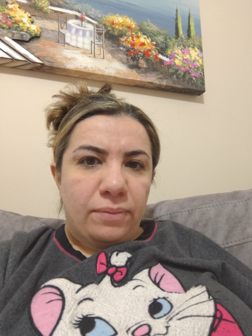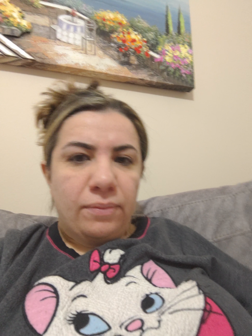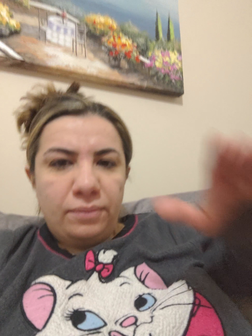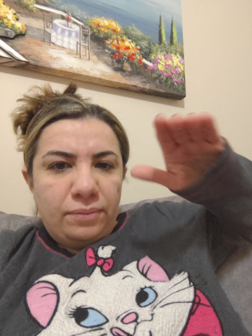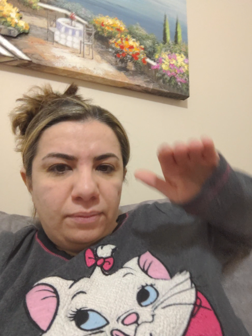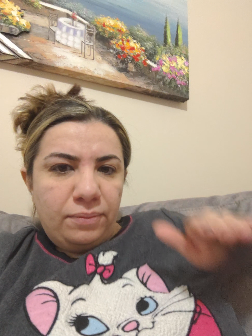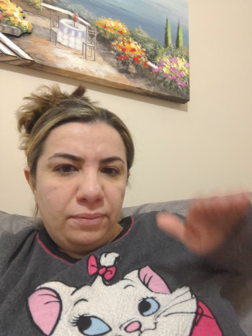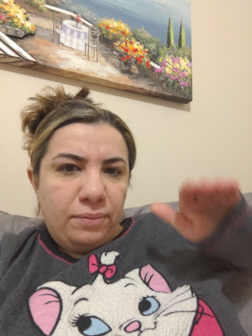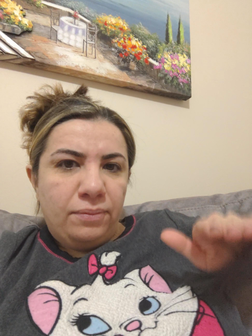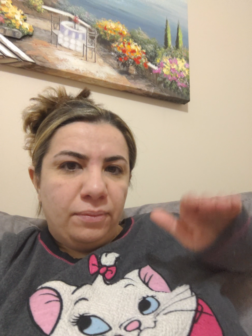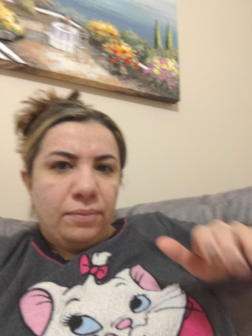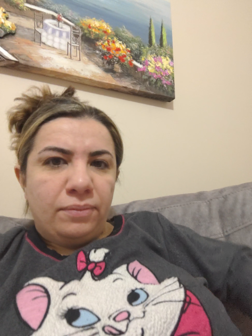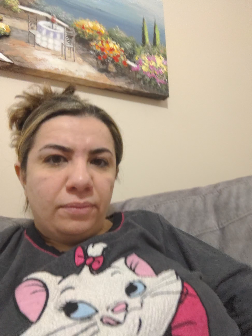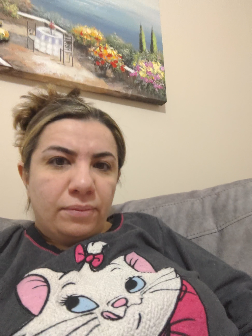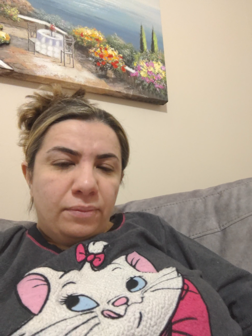child